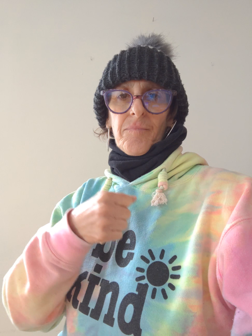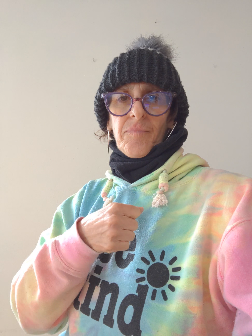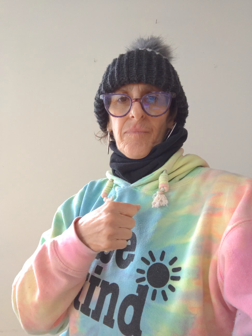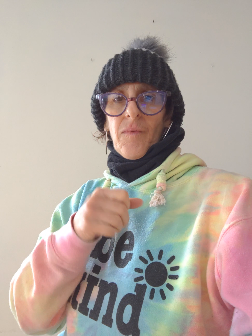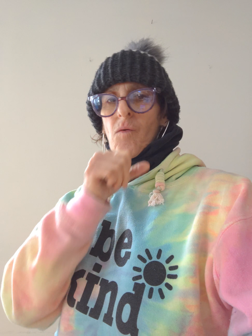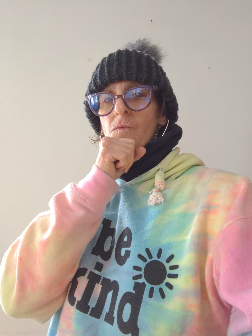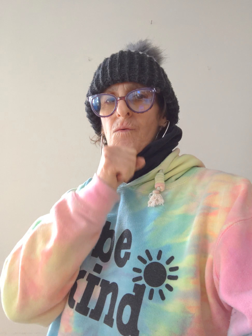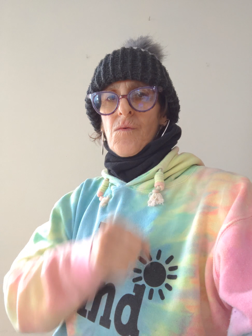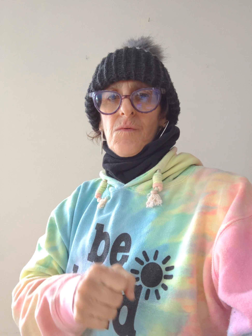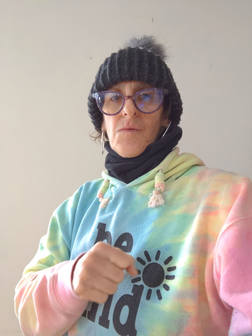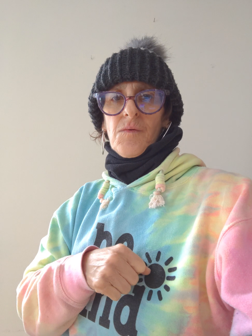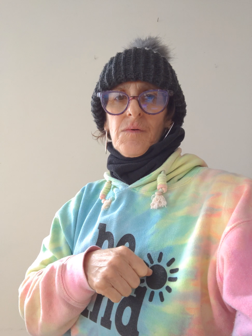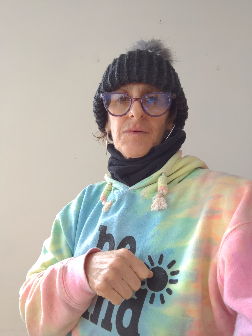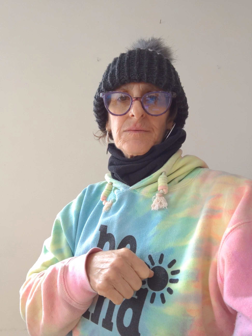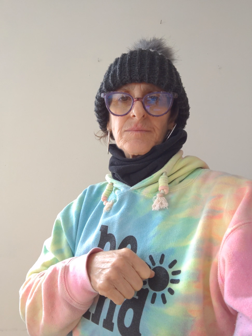old